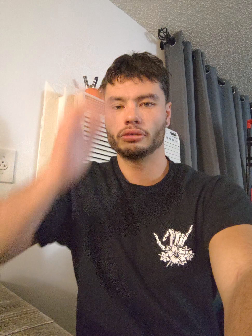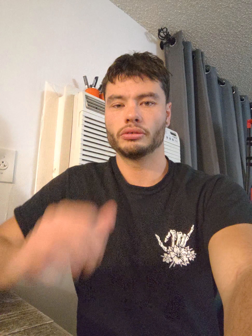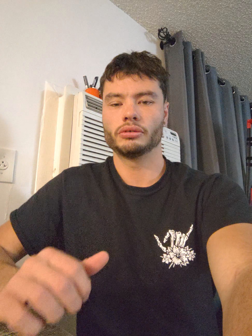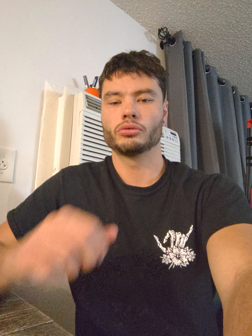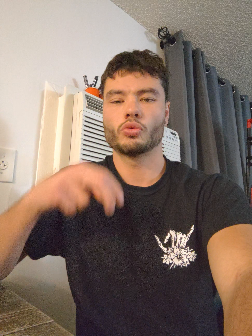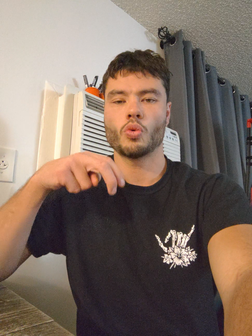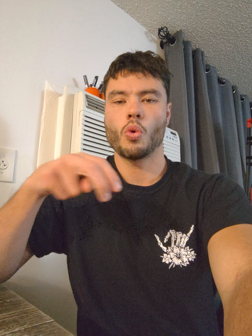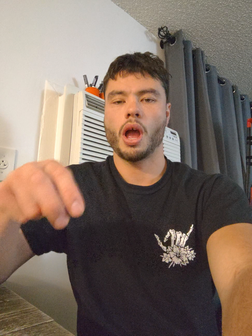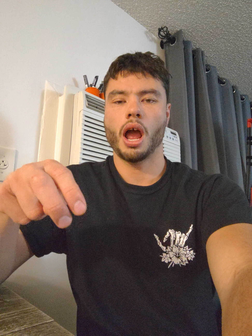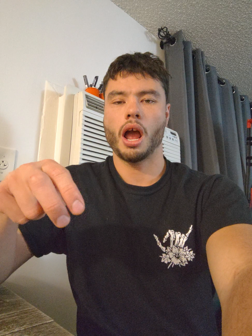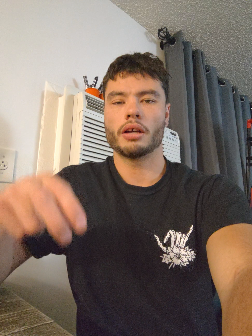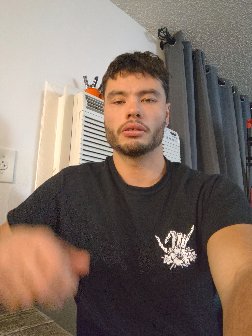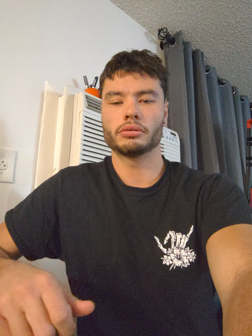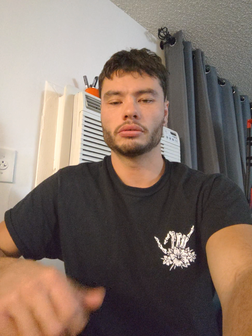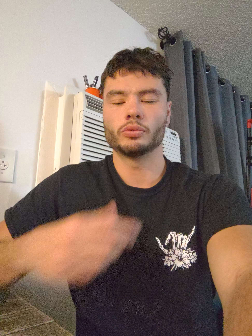ride